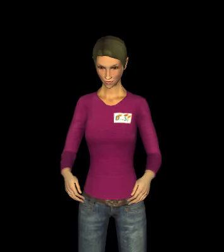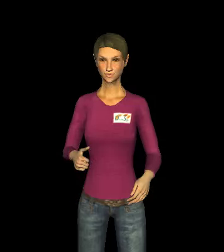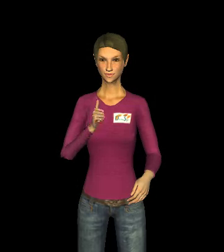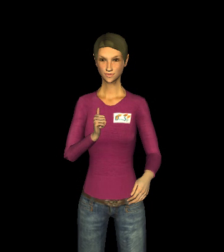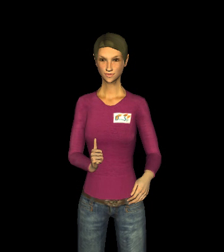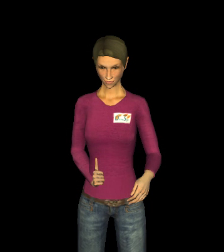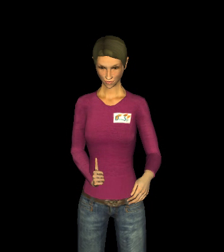حقيبة كتف